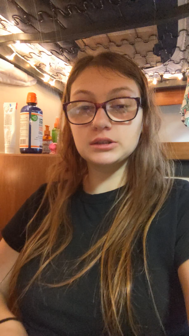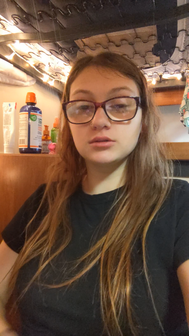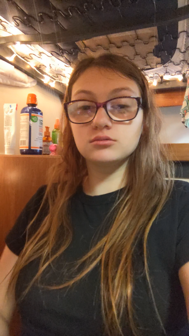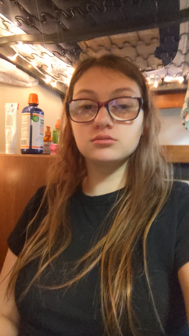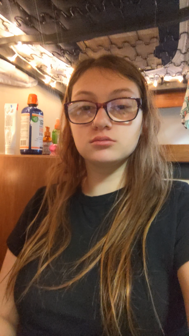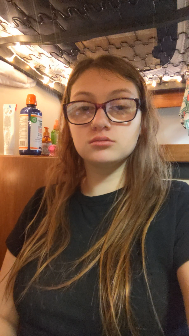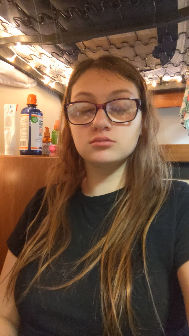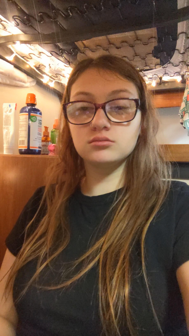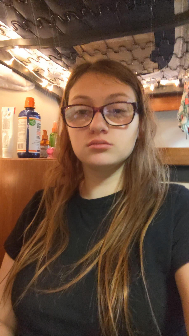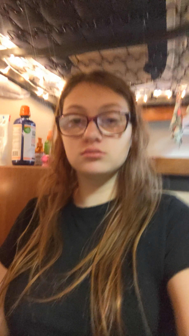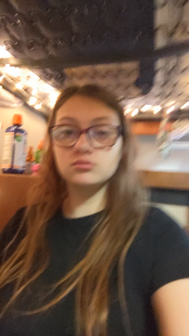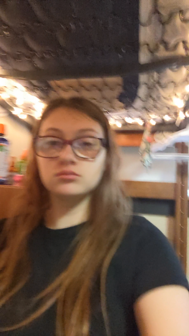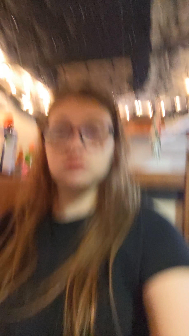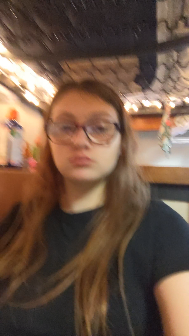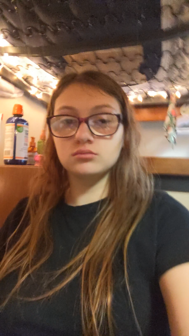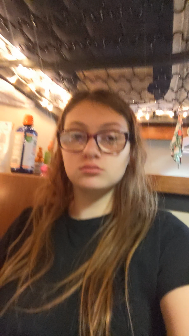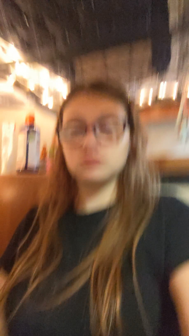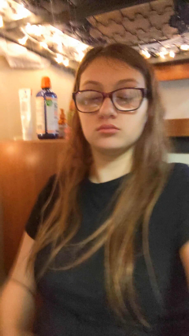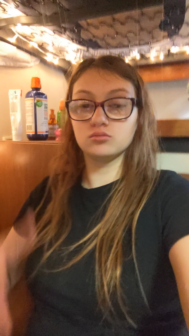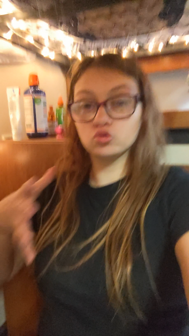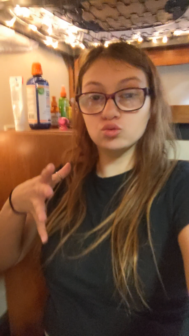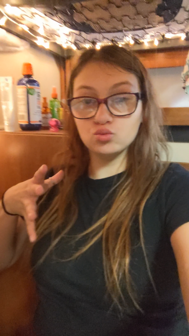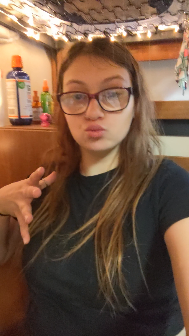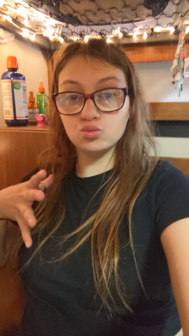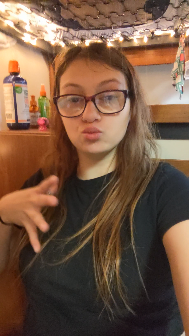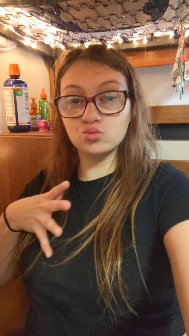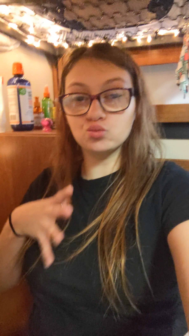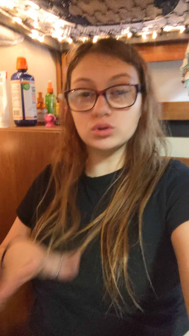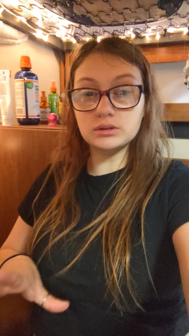dress